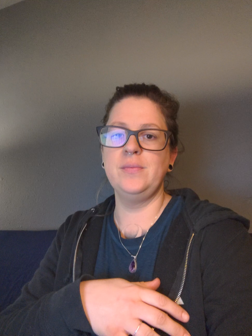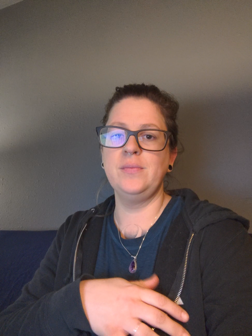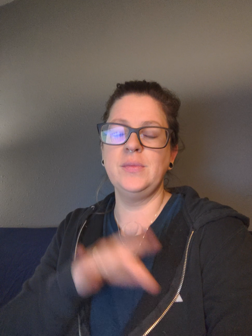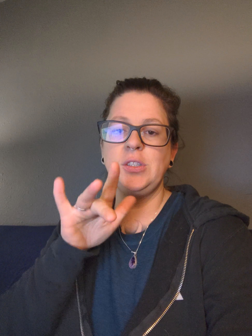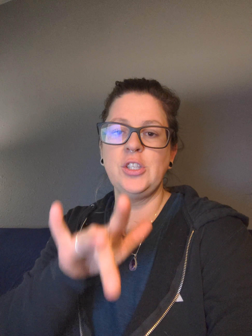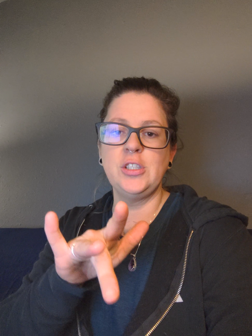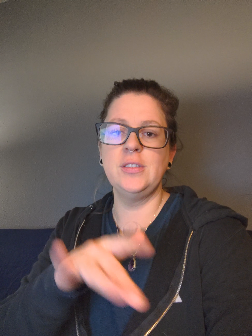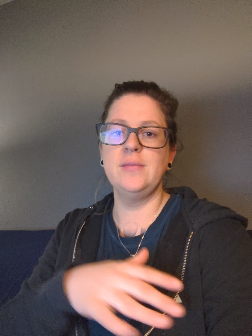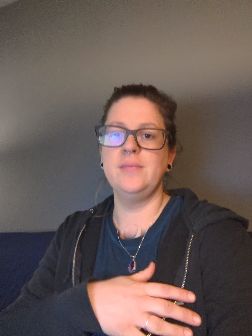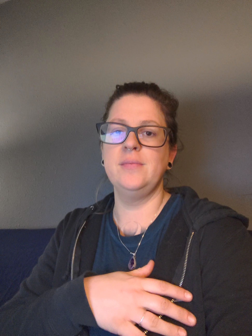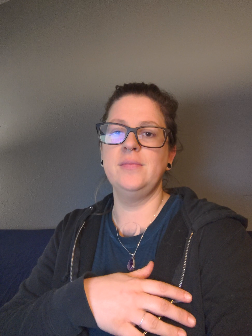touch